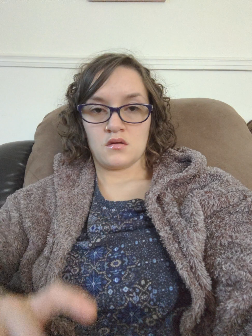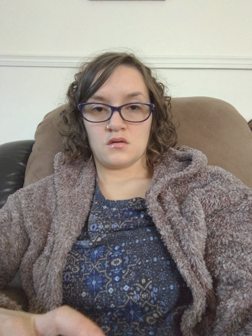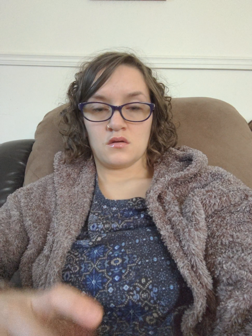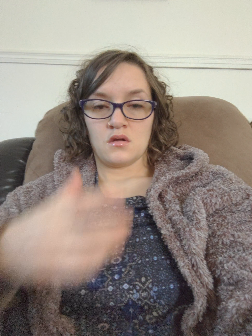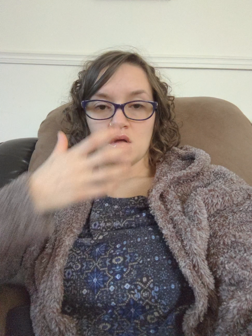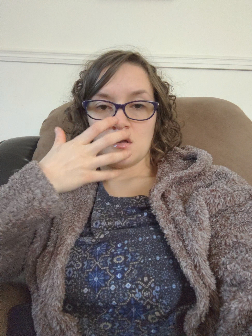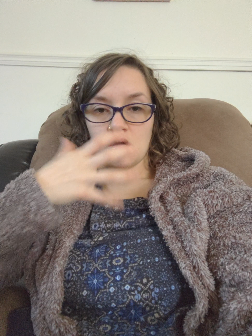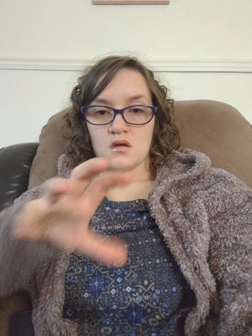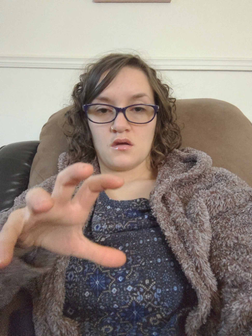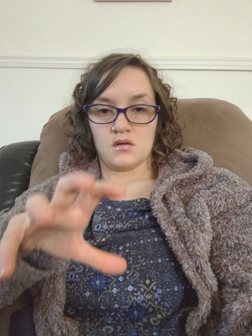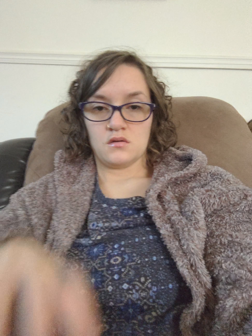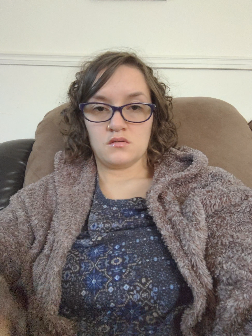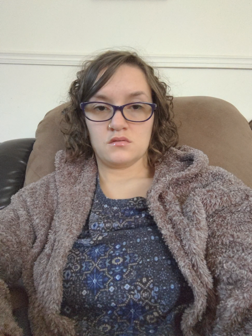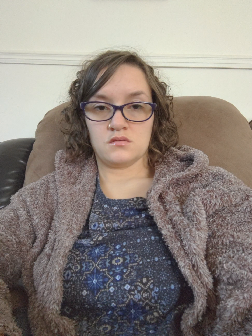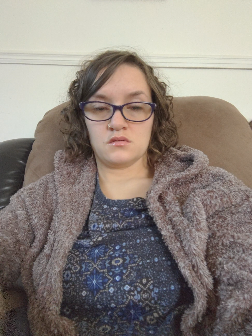hot